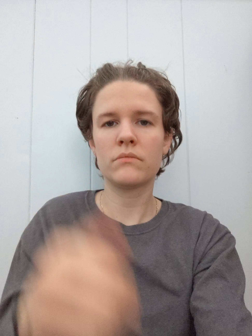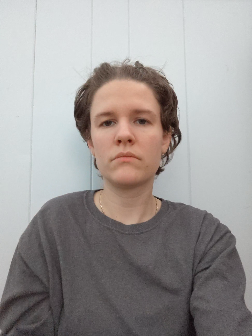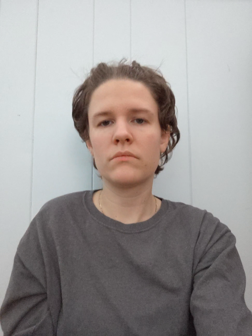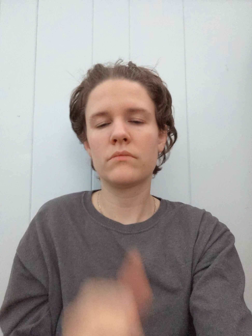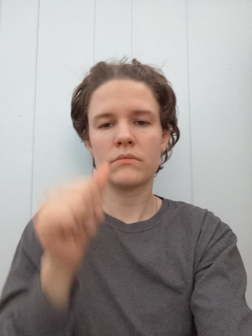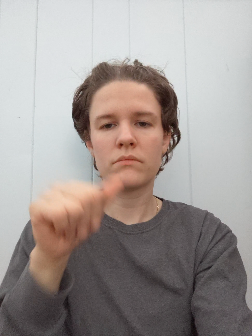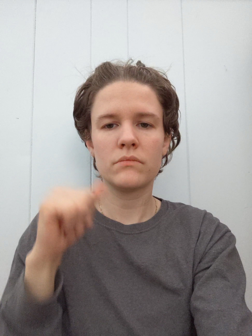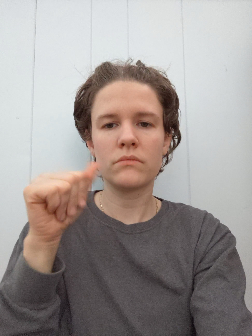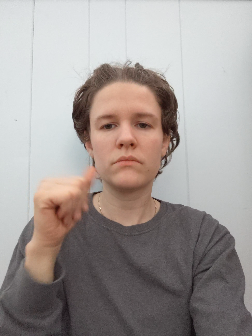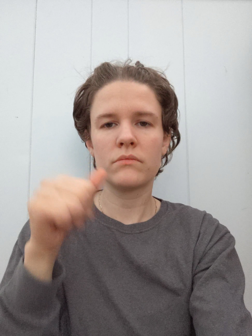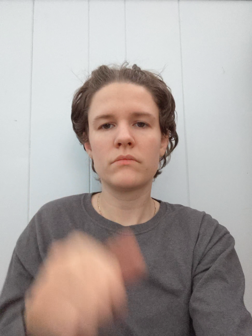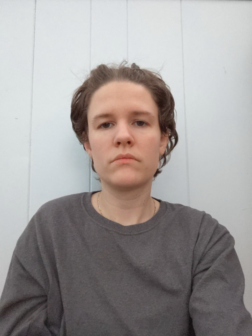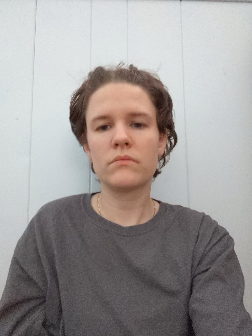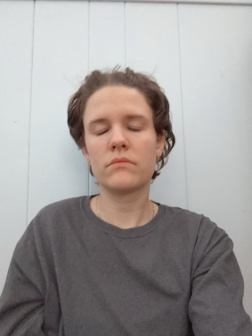aunt